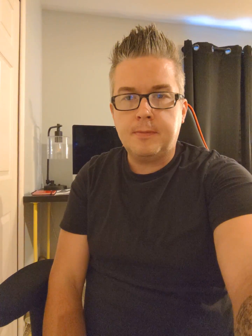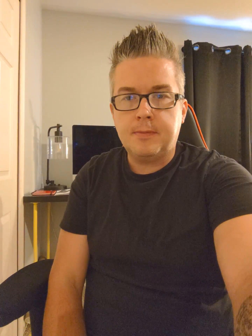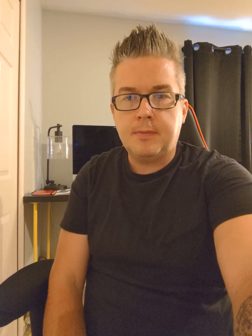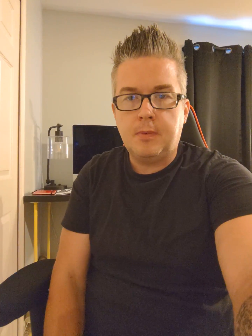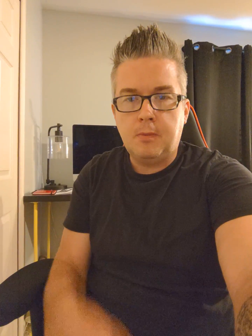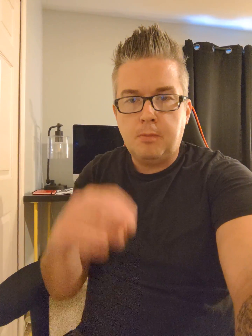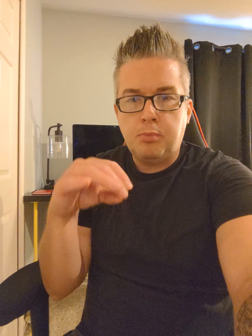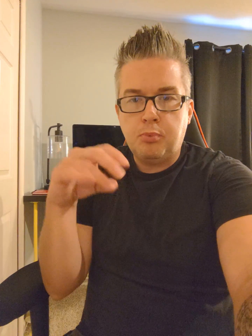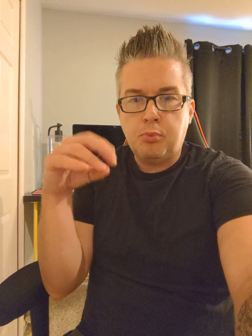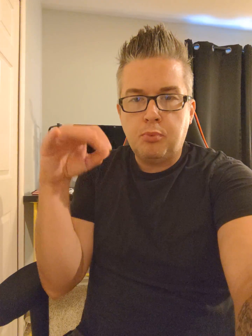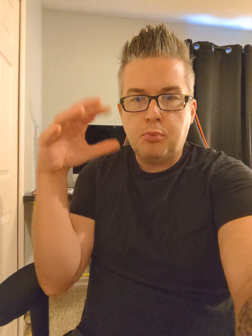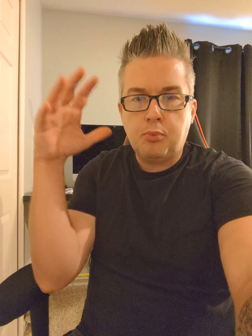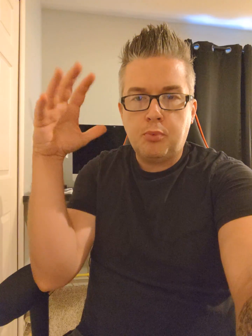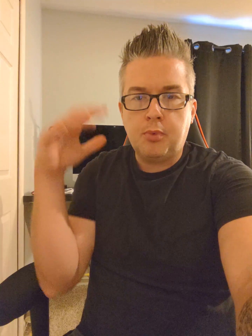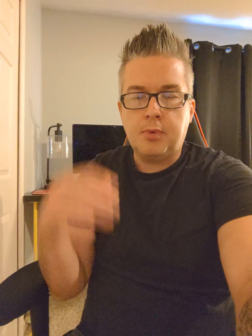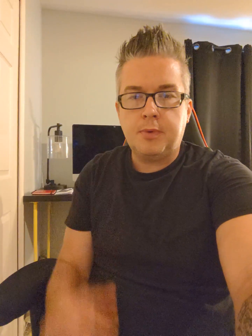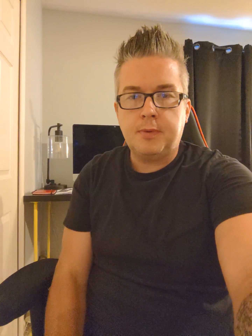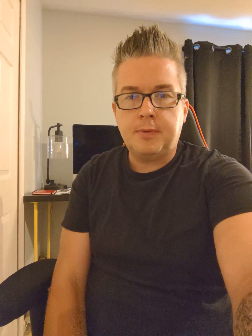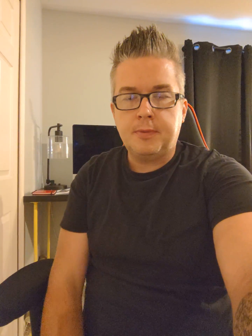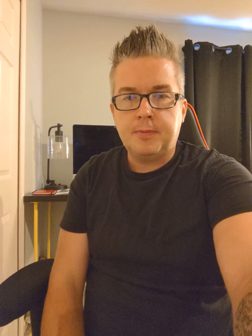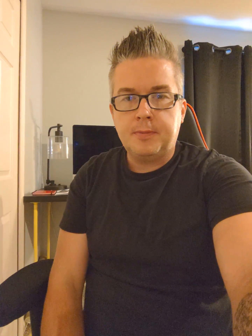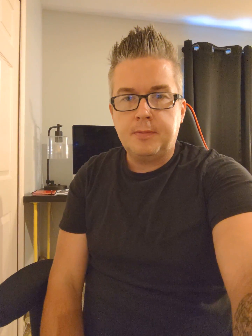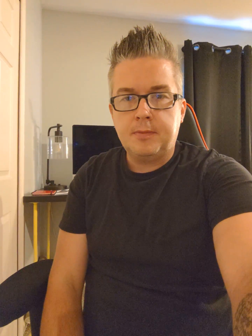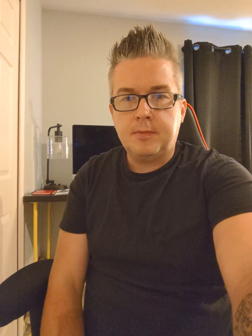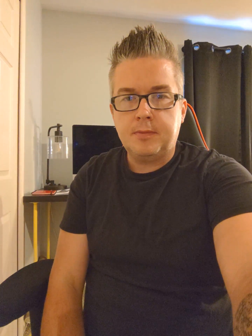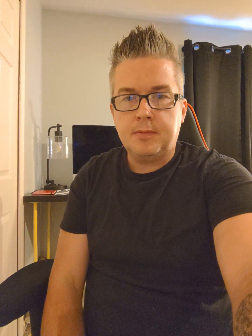bubbles